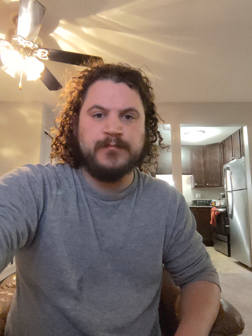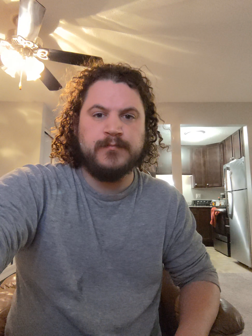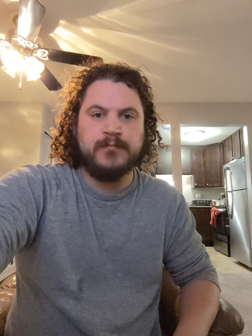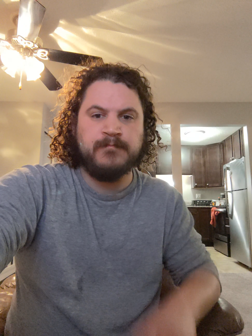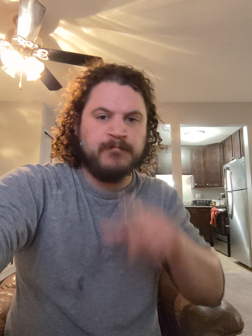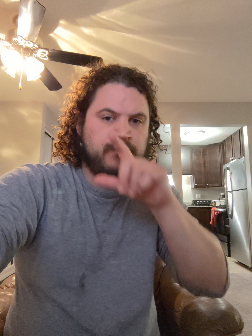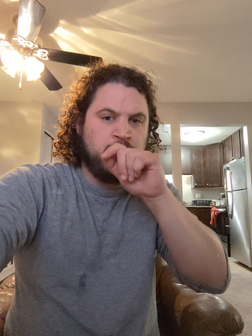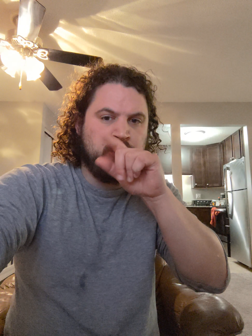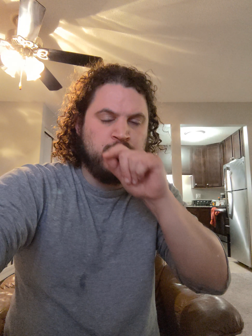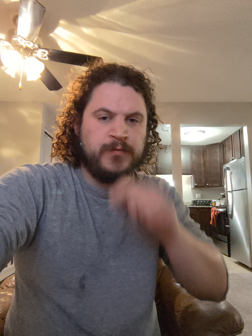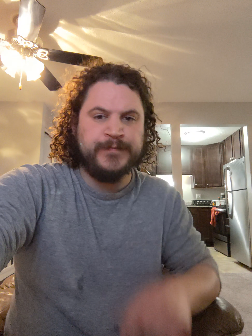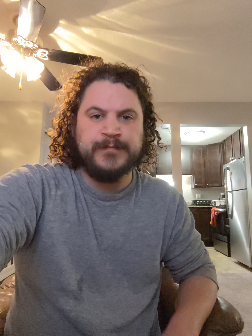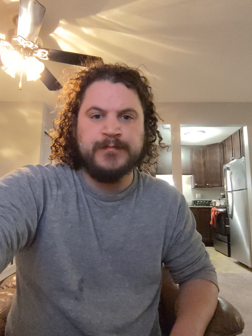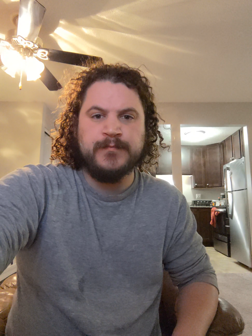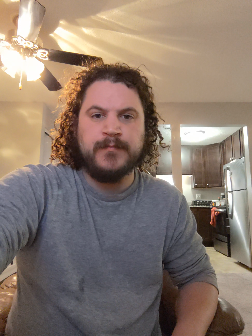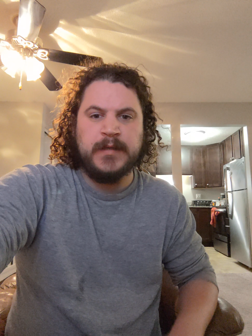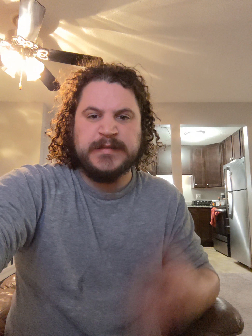bird